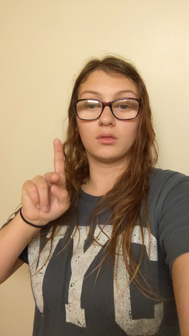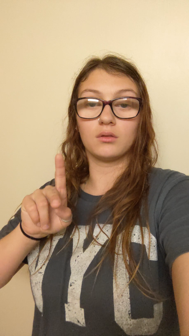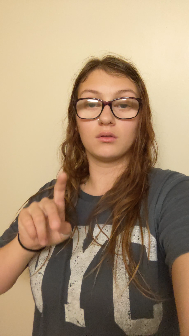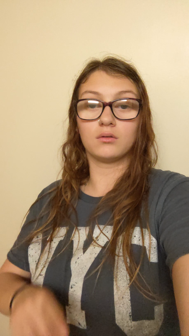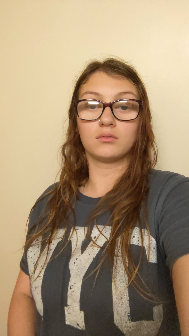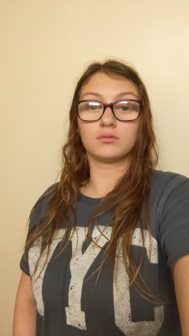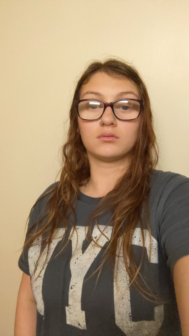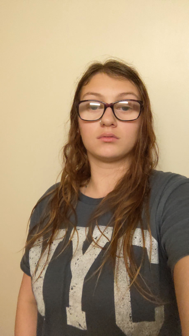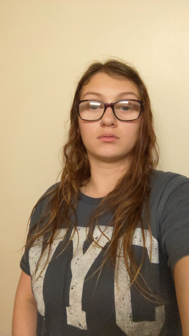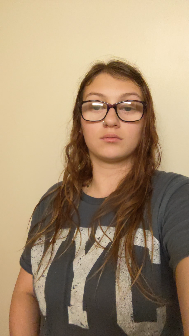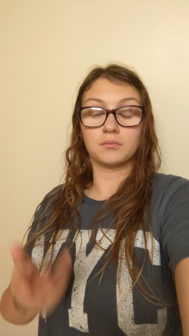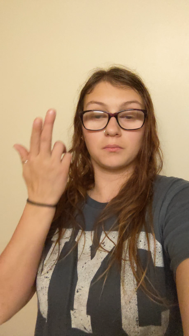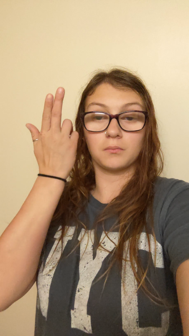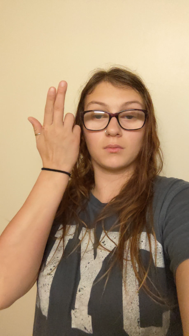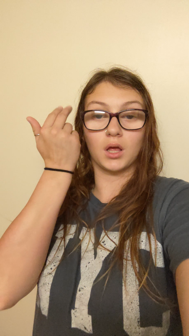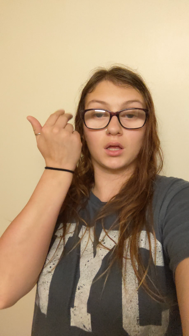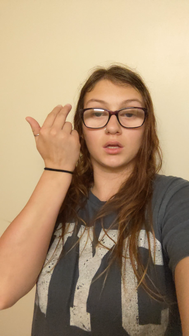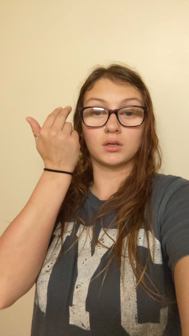bunny